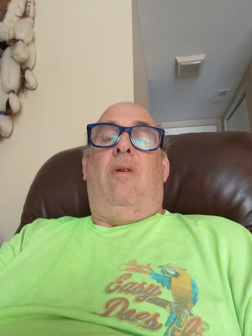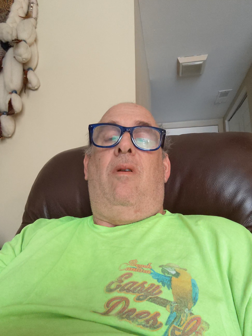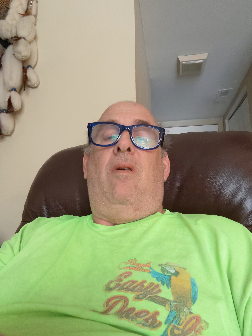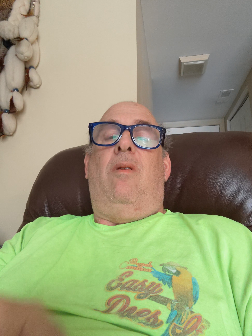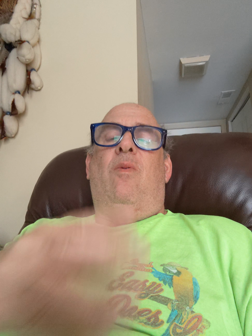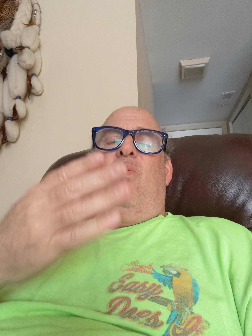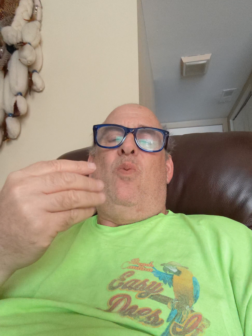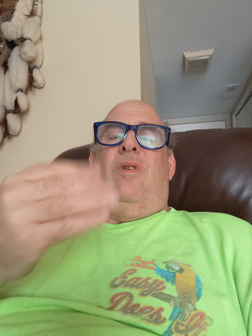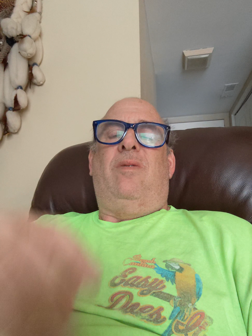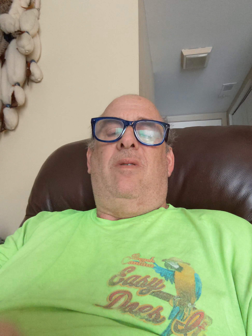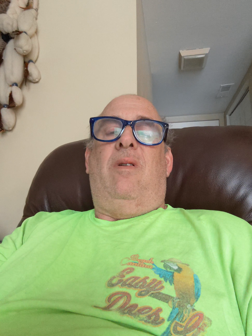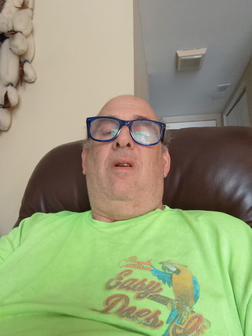wet